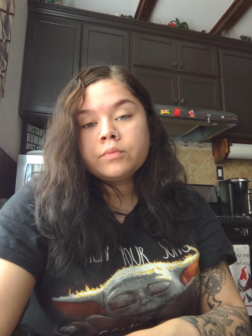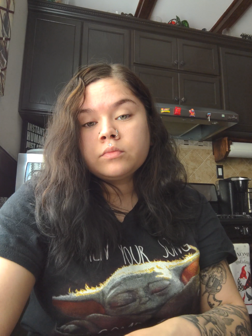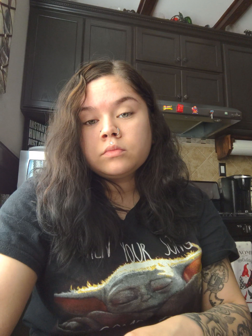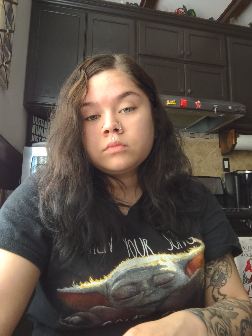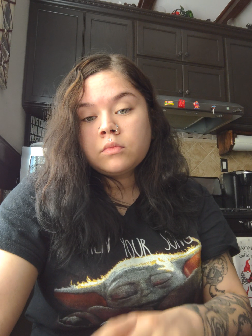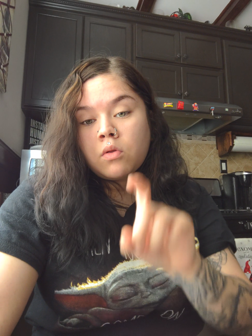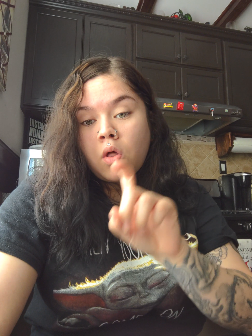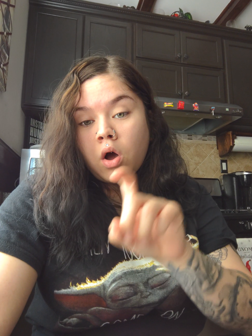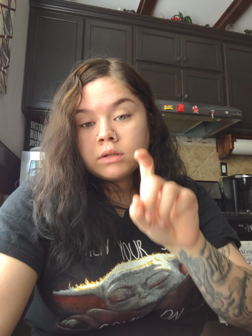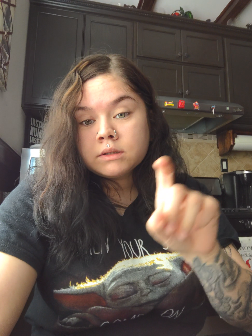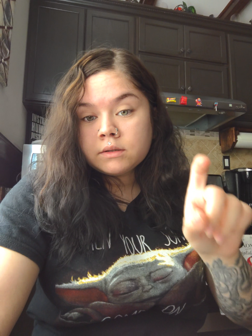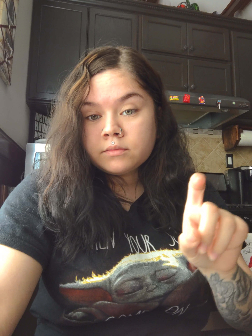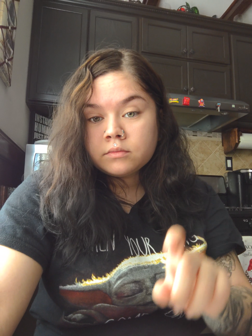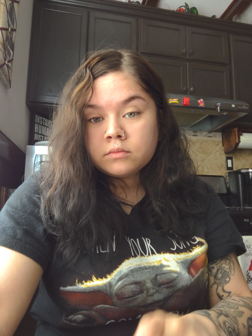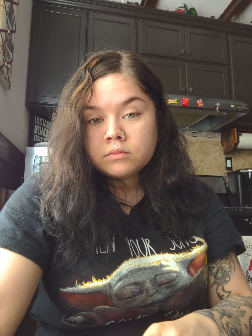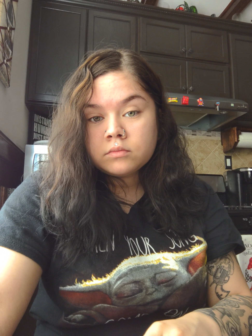closet